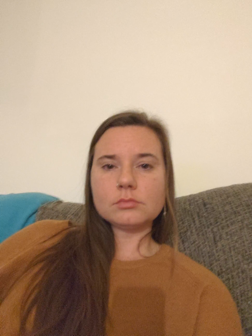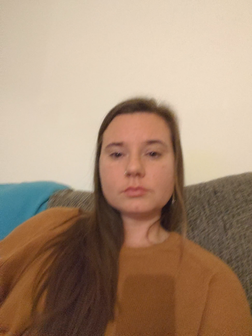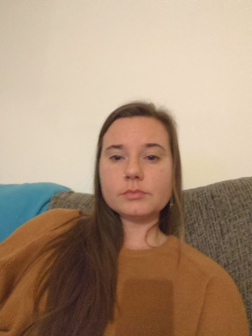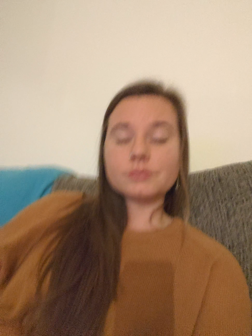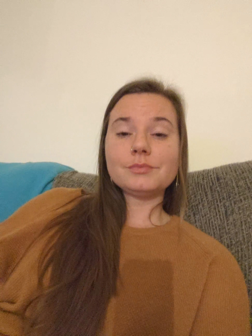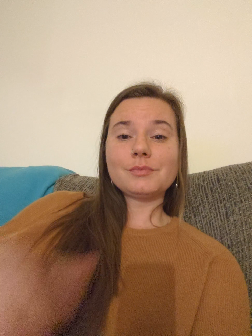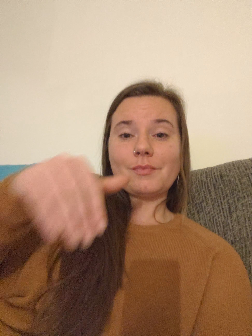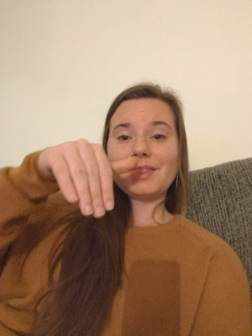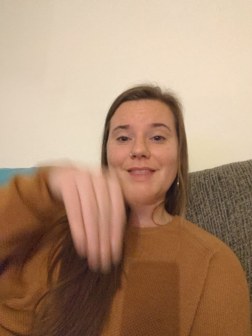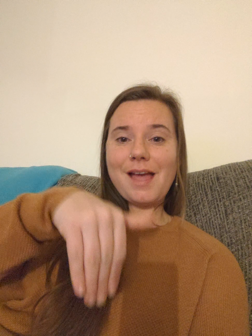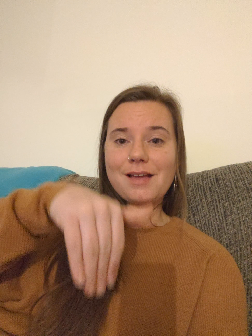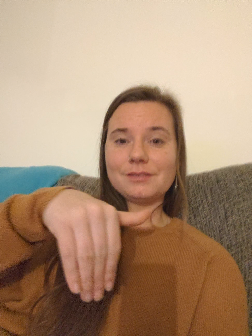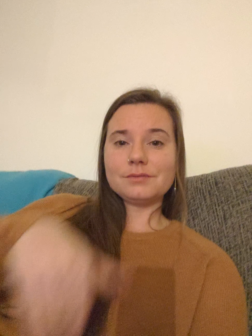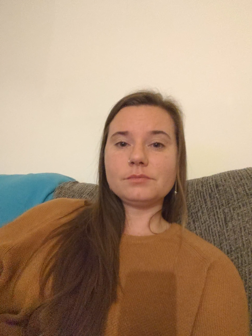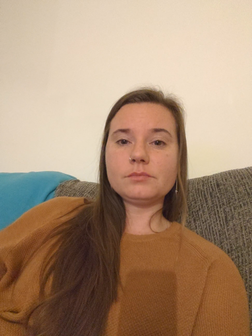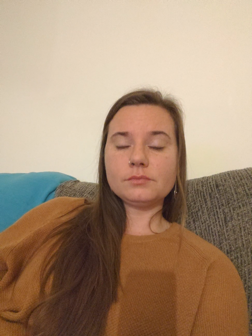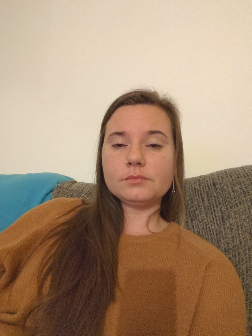night